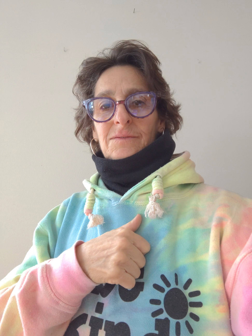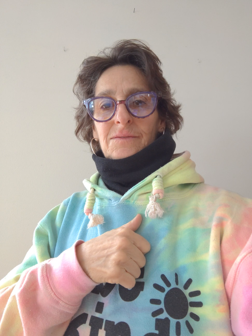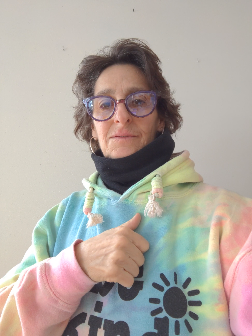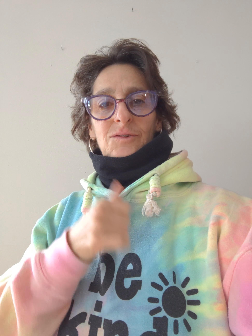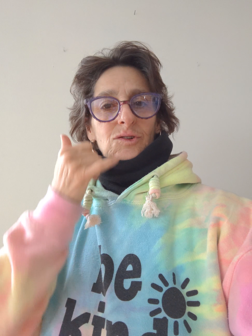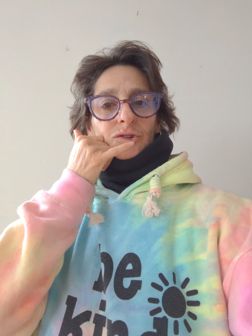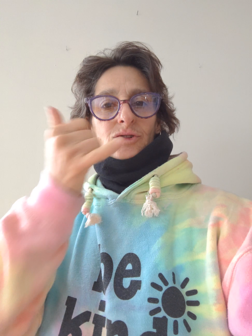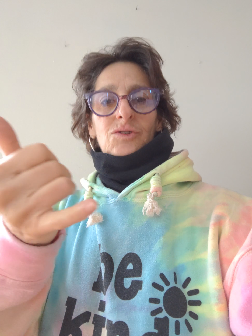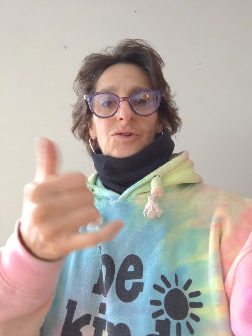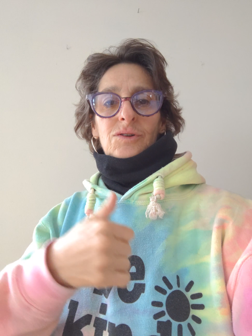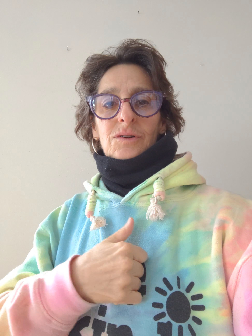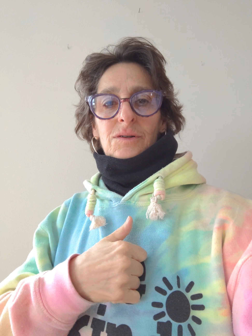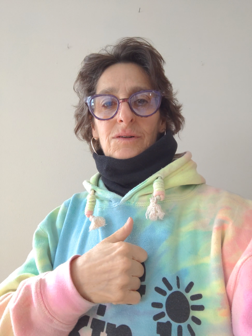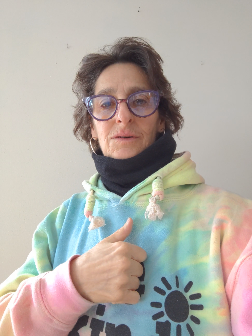call on the phone